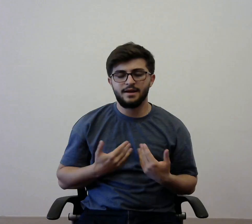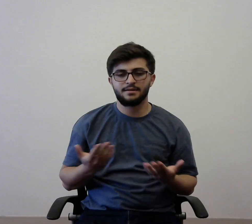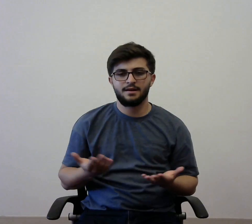hansı